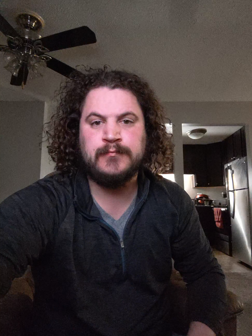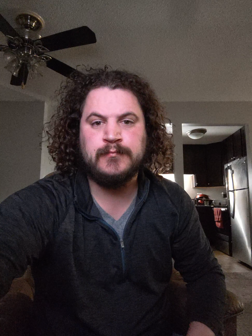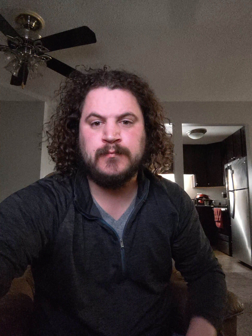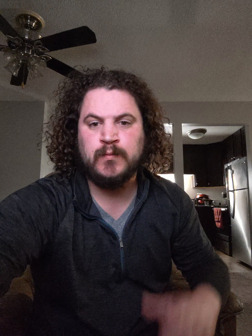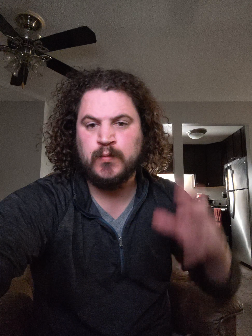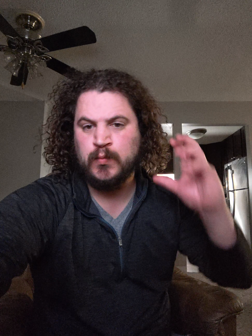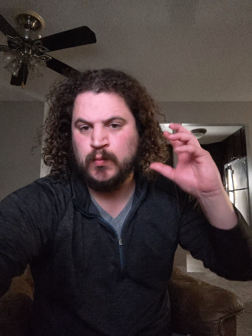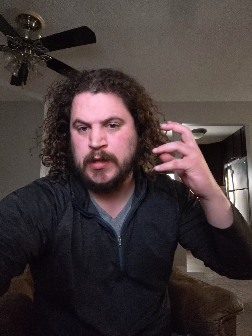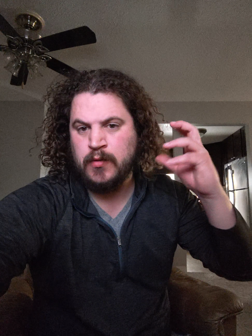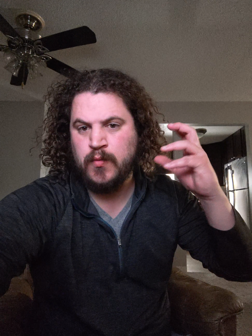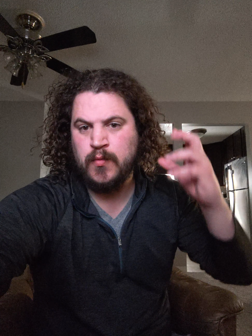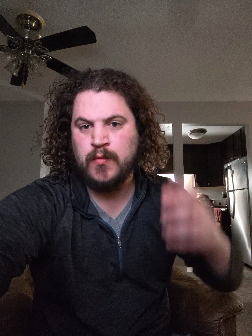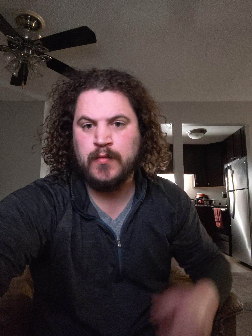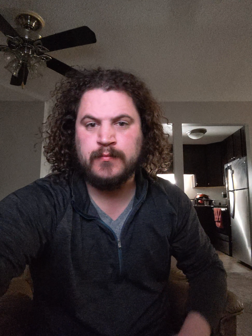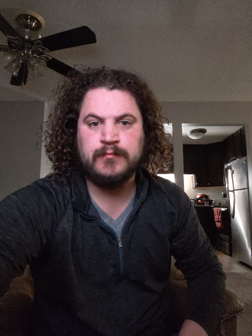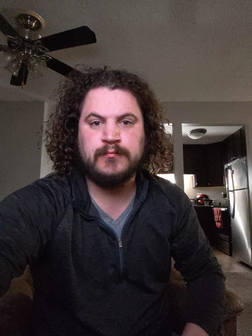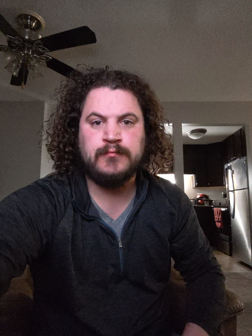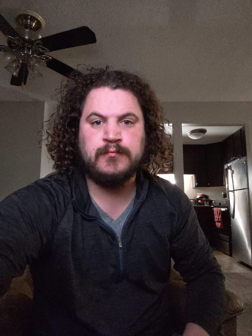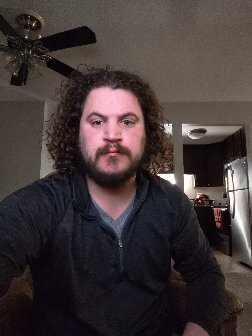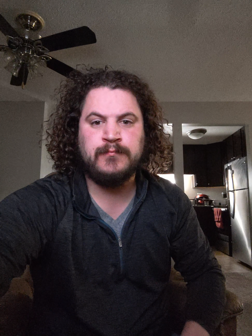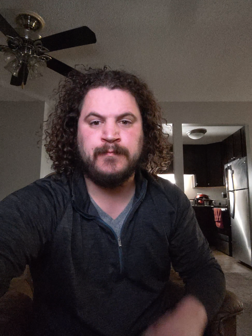radio